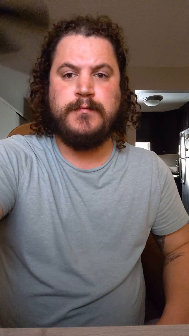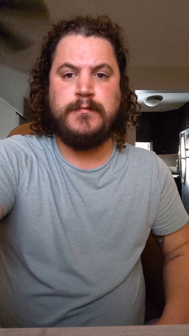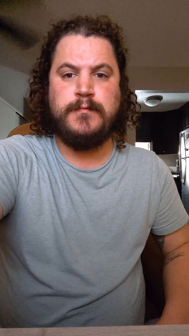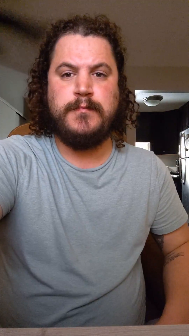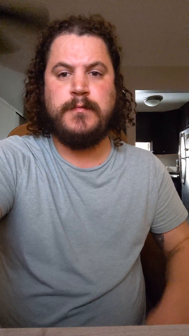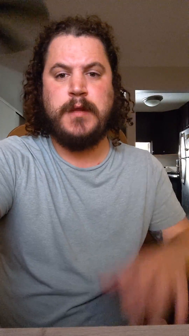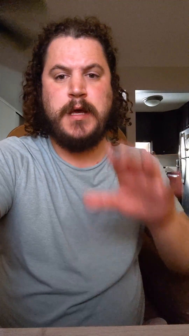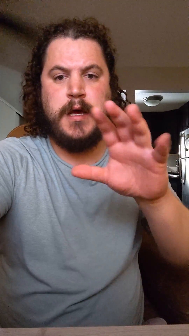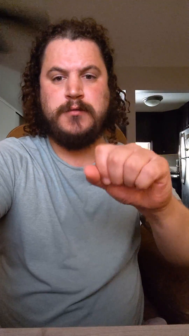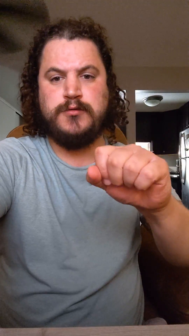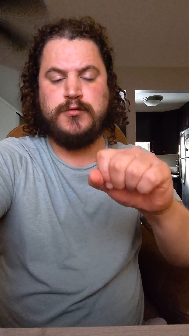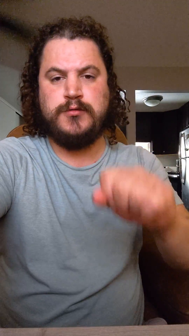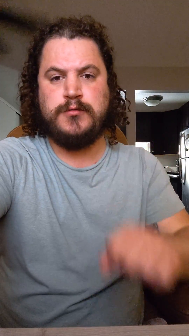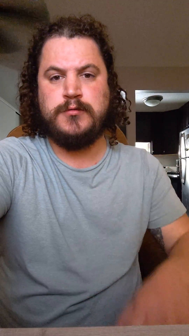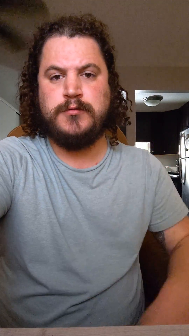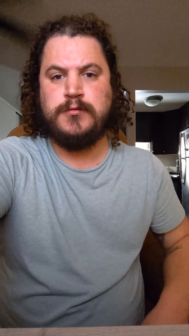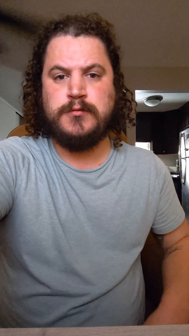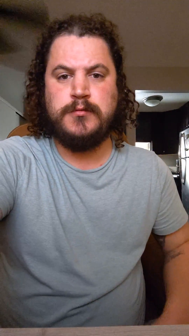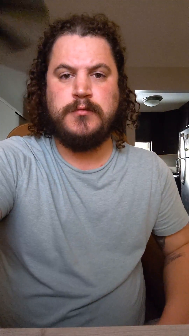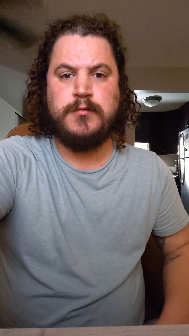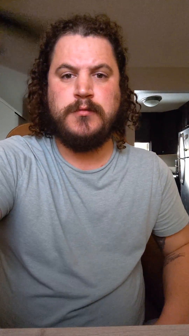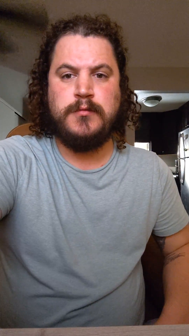catch